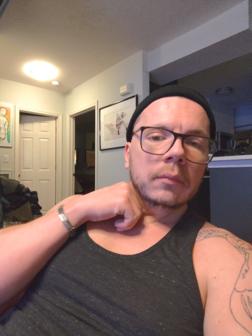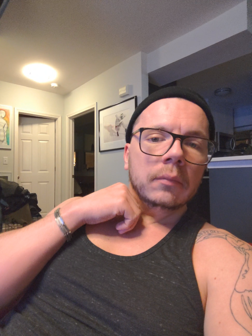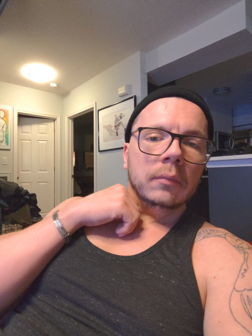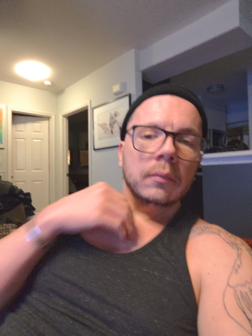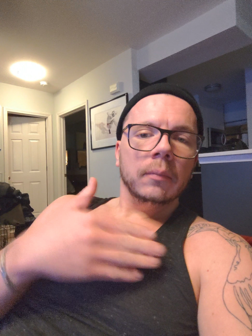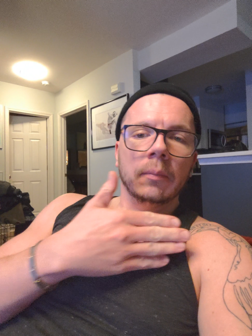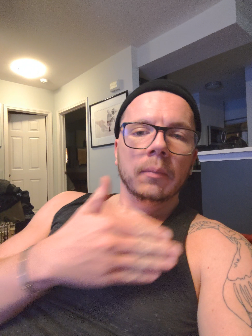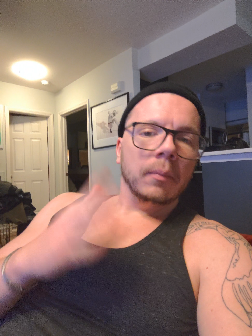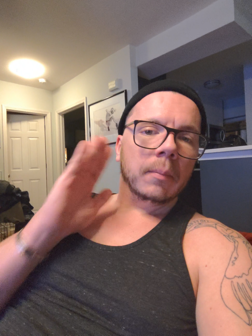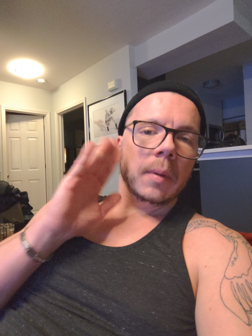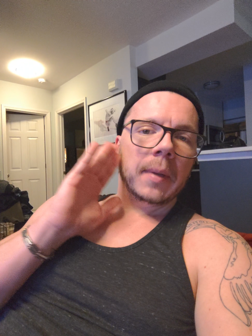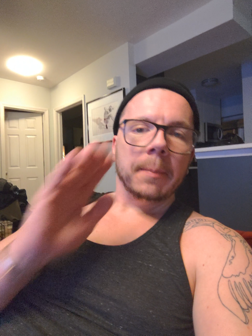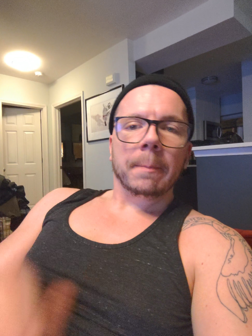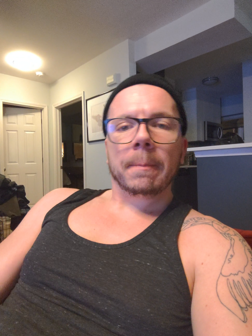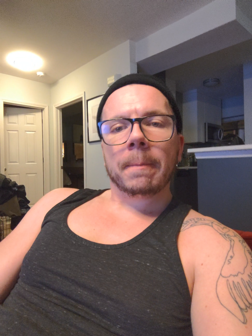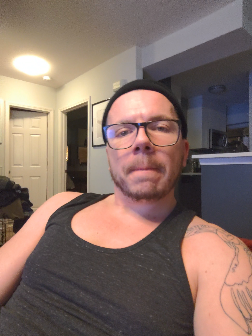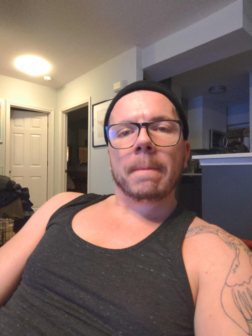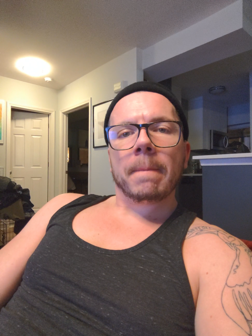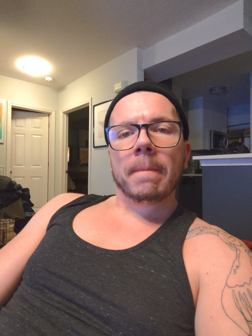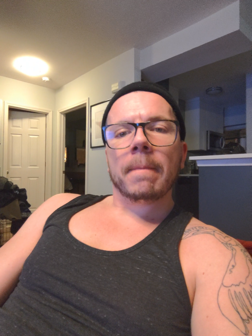puppy